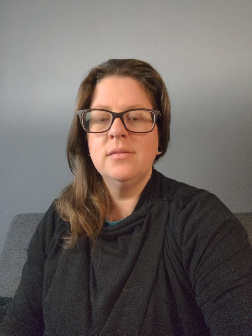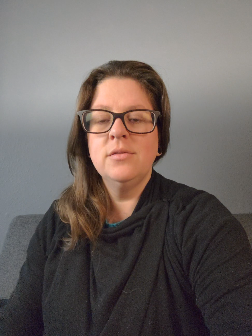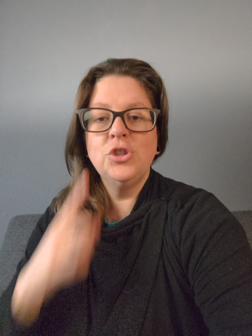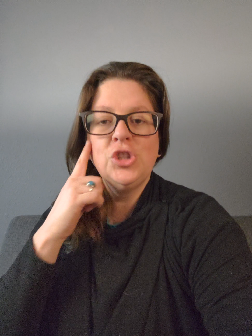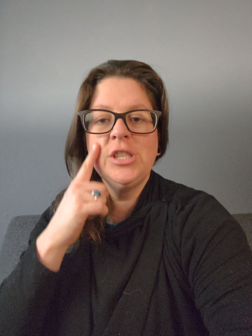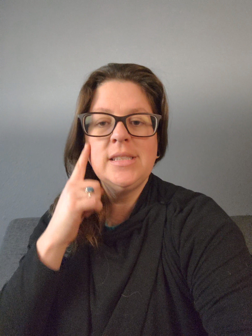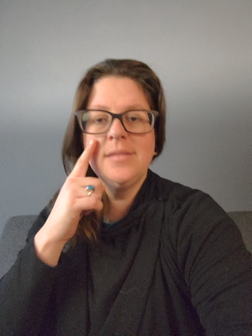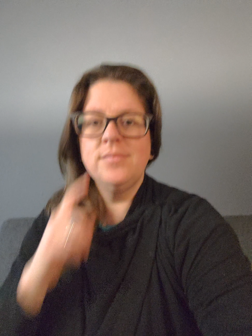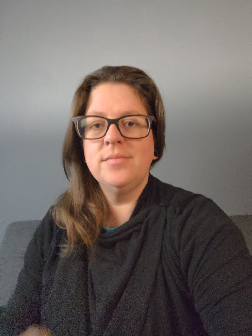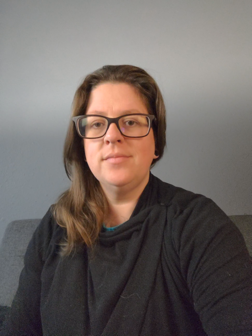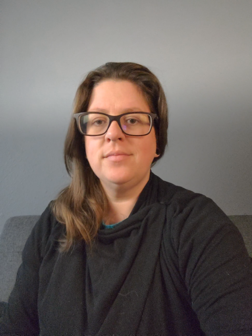cheek